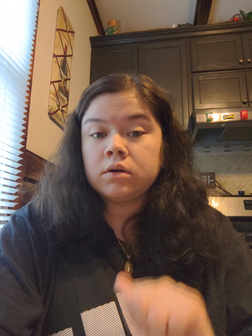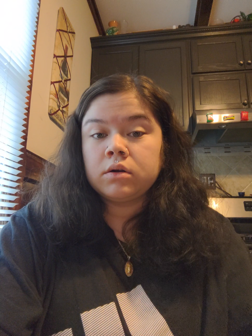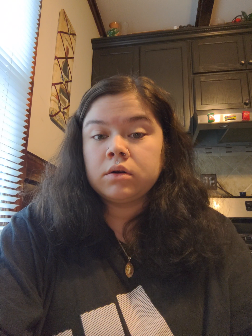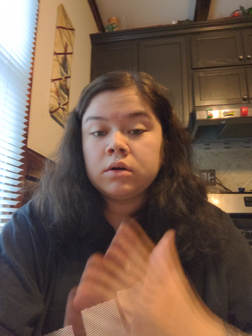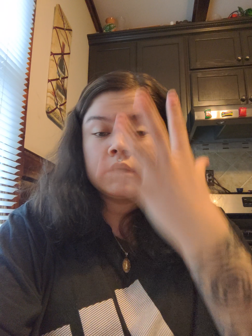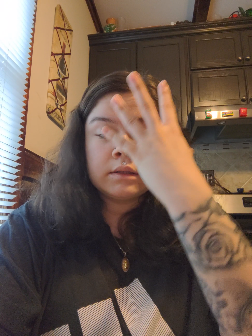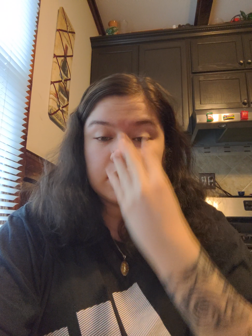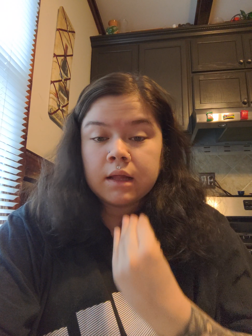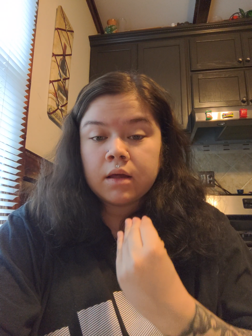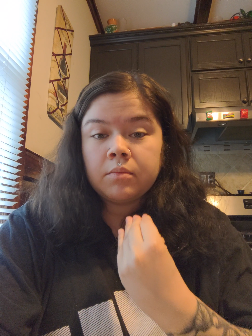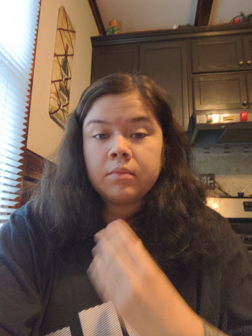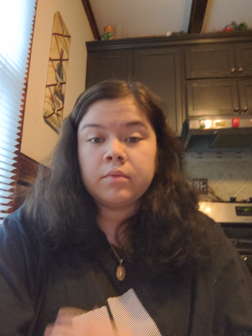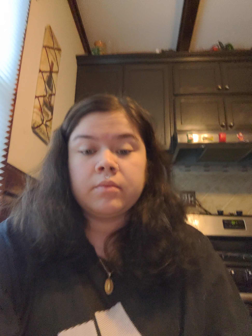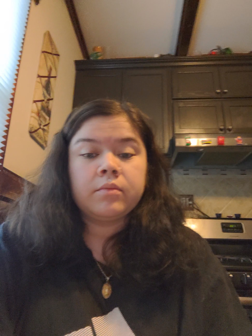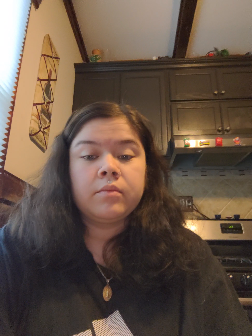sleep